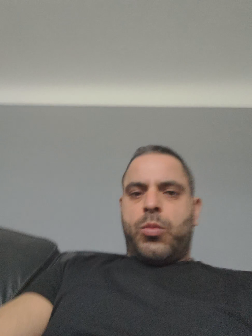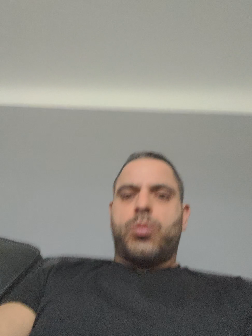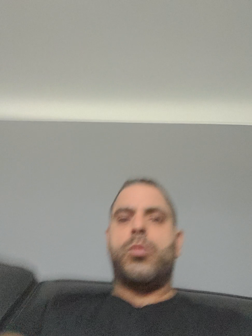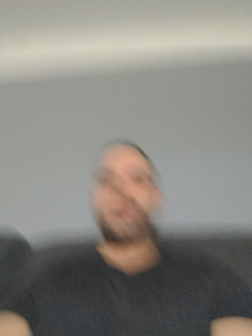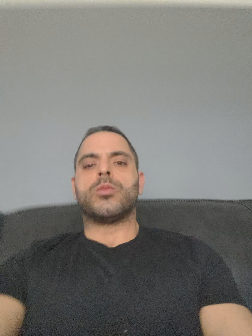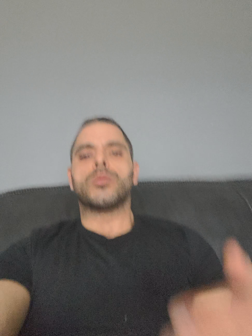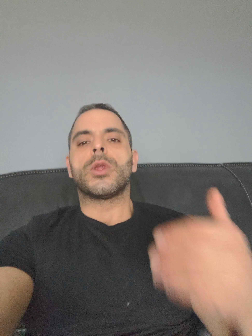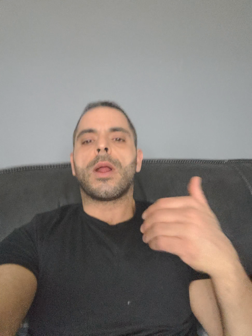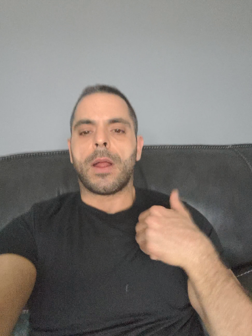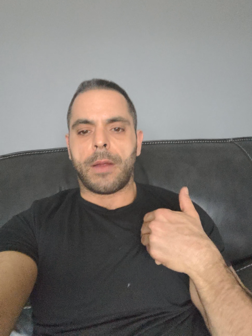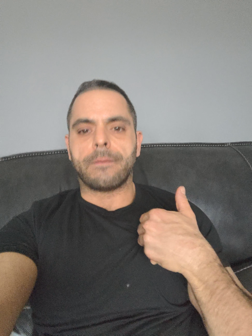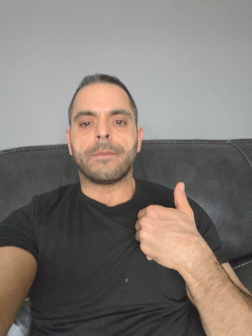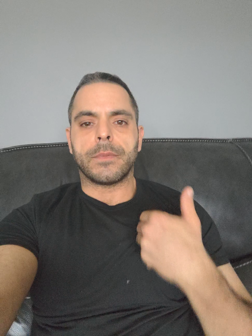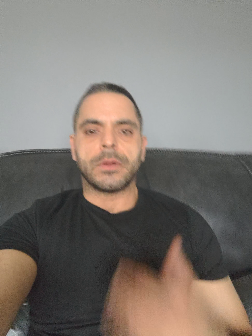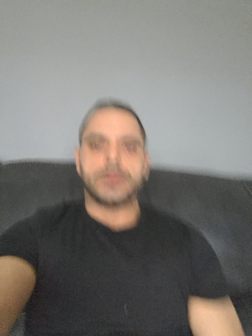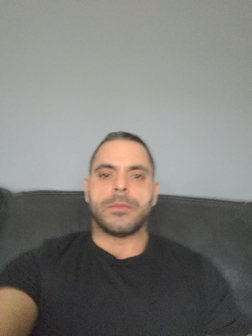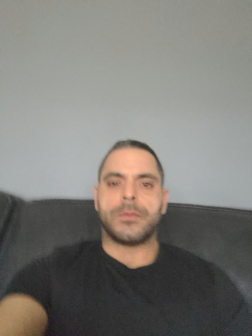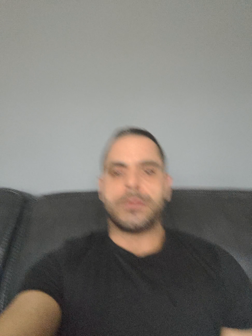have